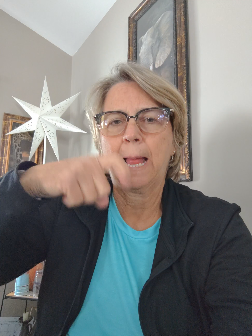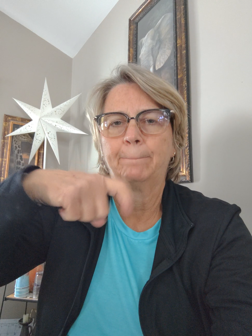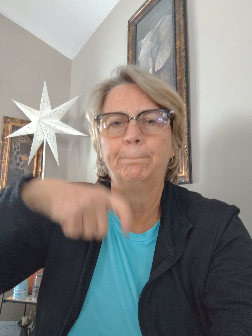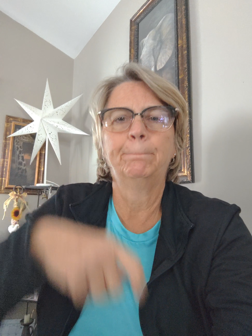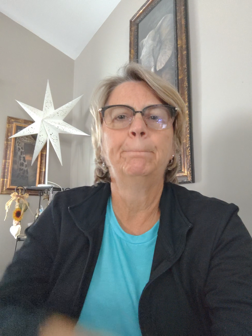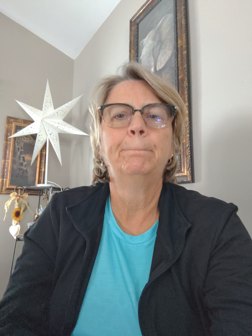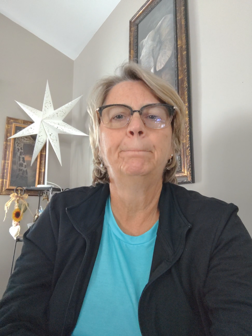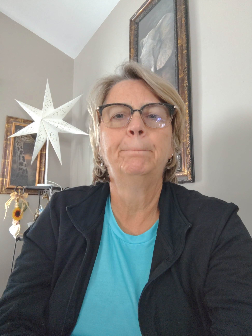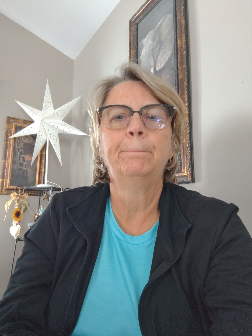time